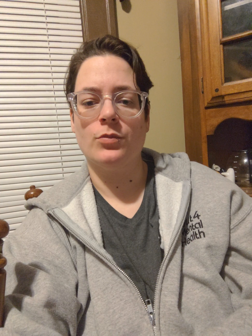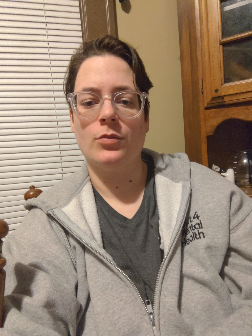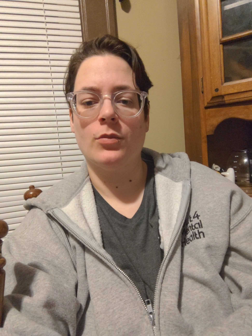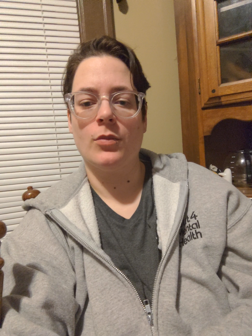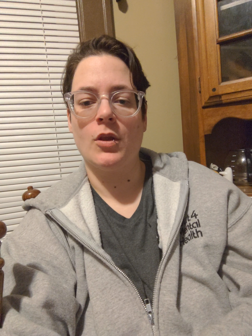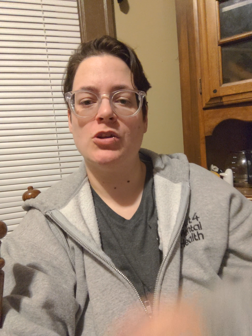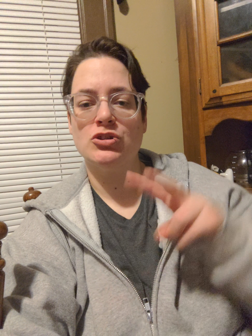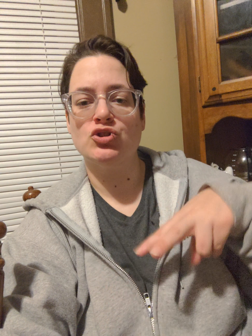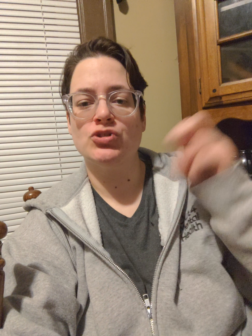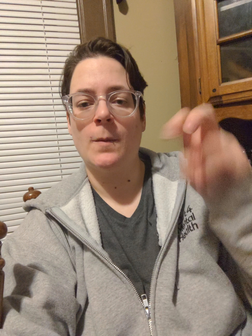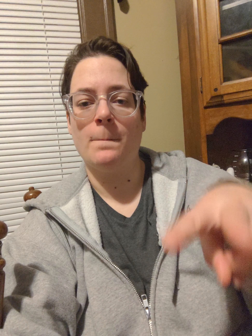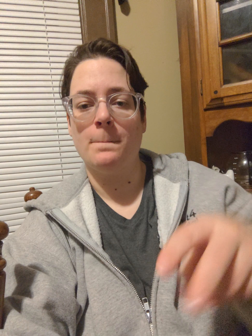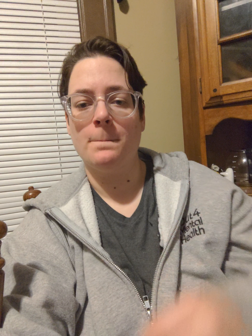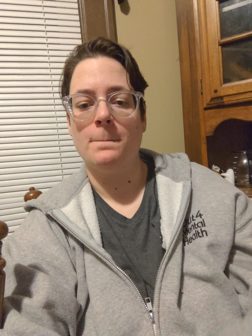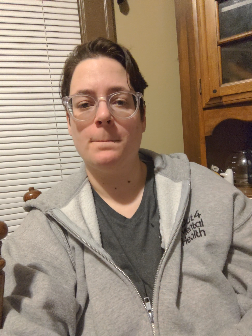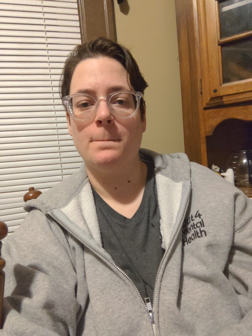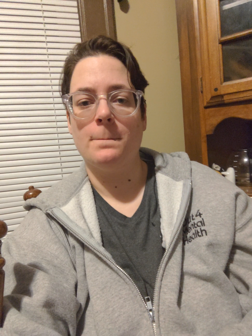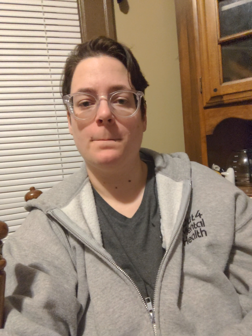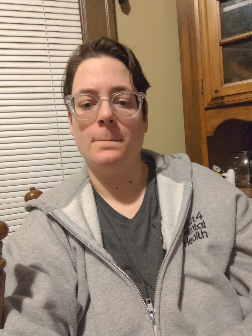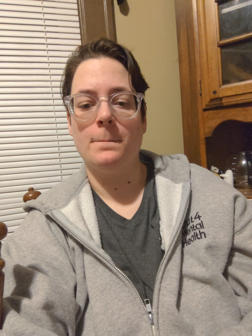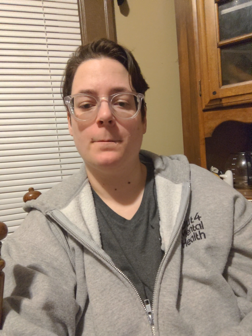jump